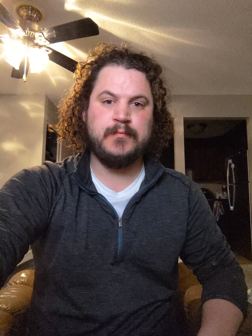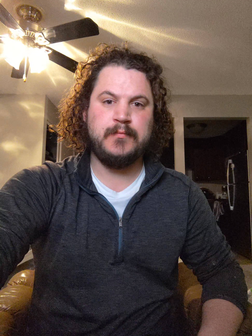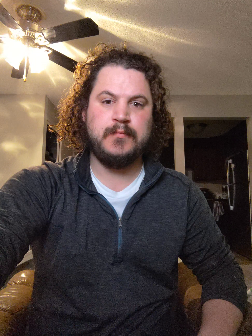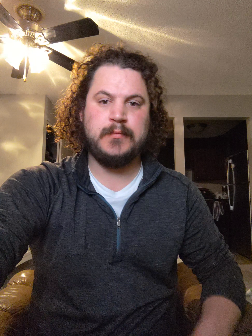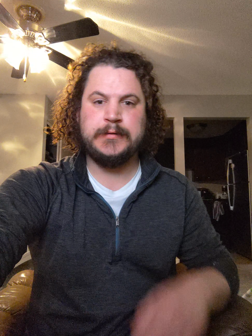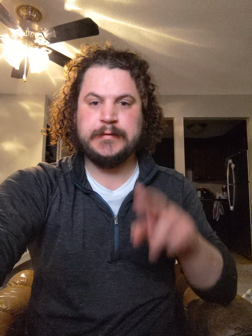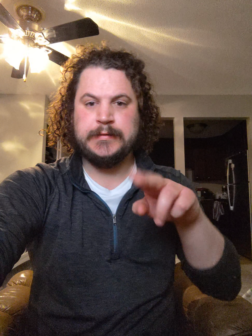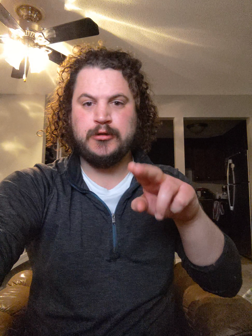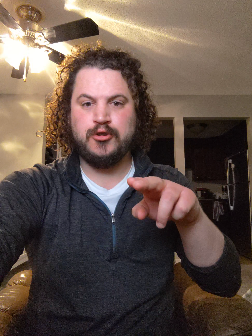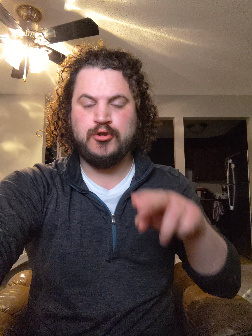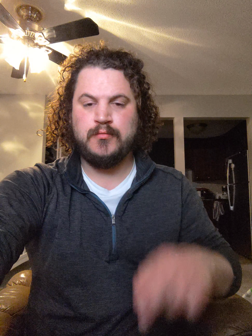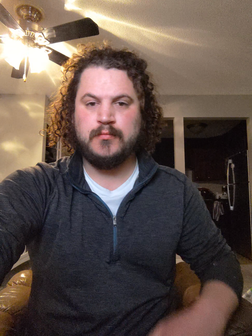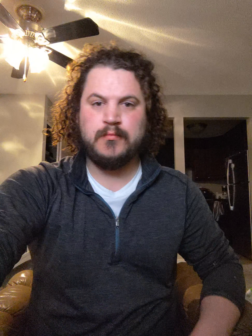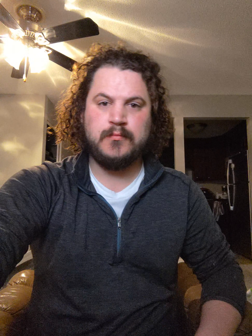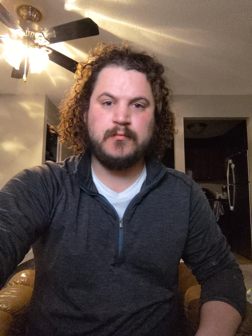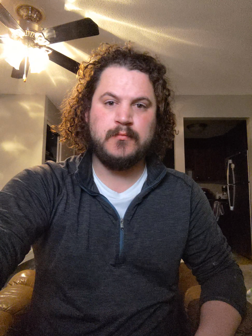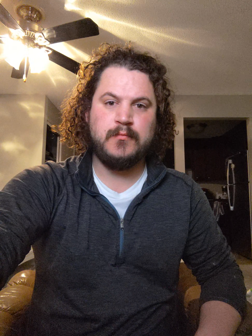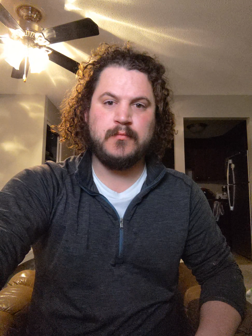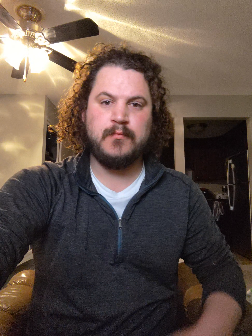chair